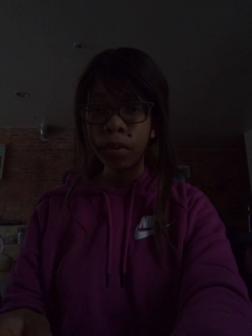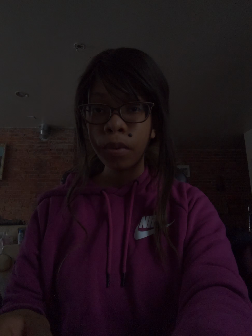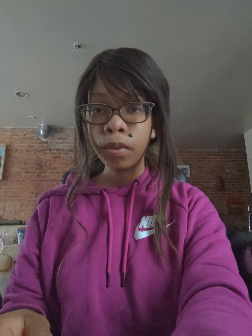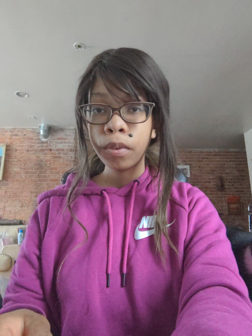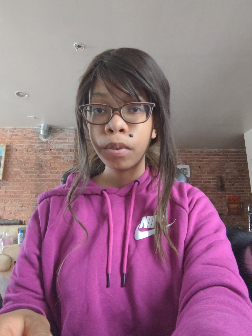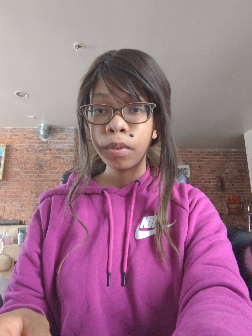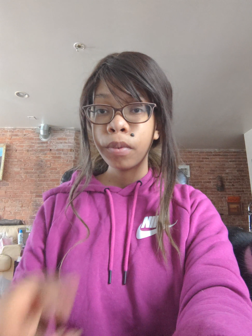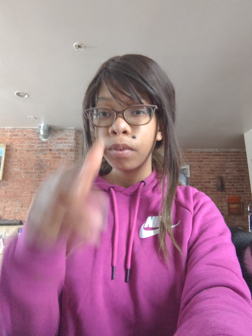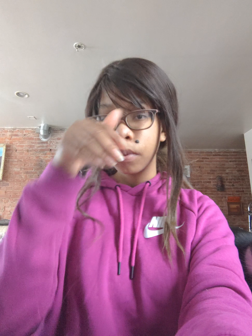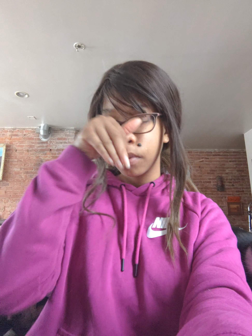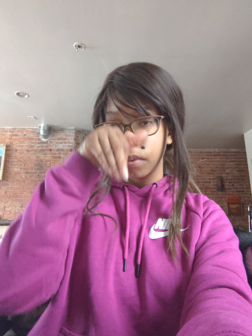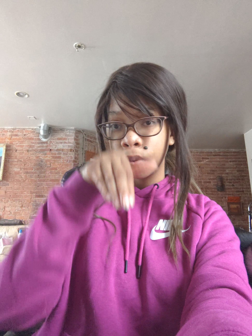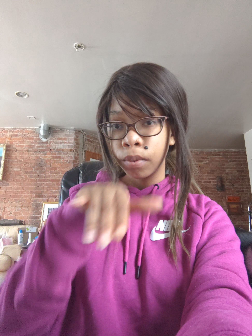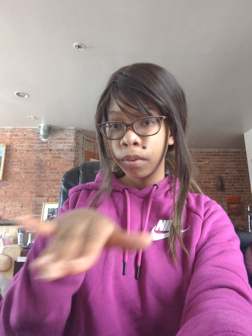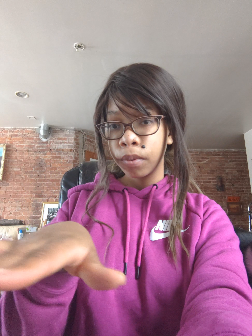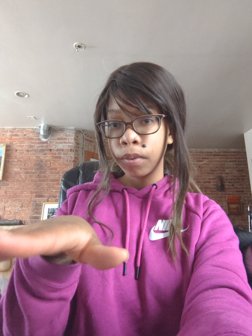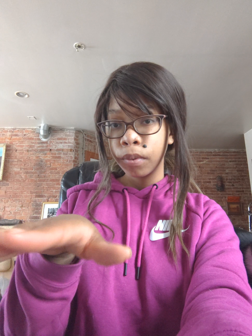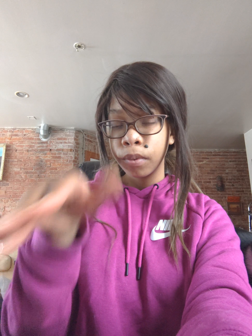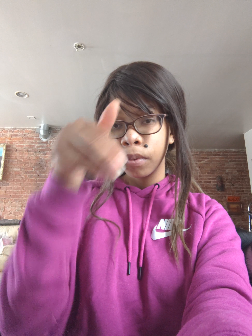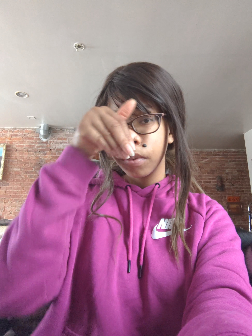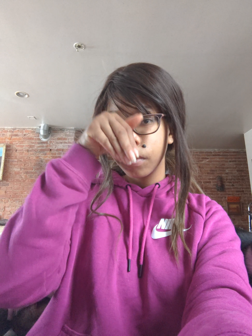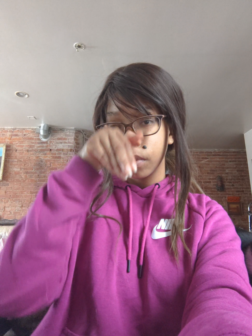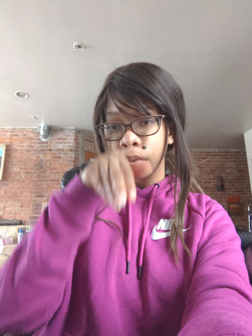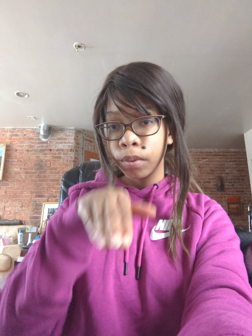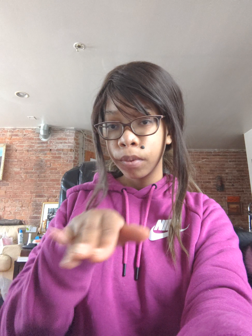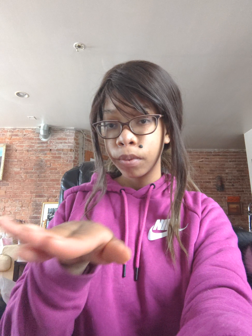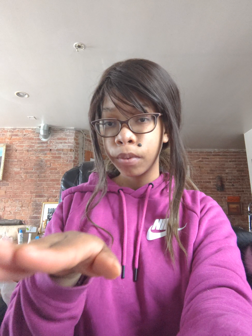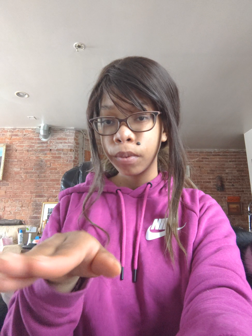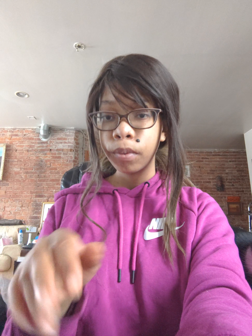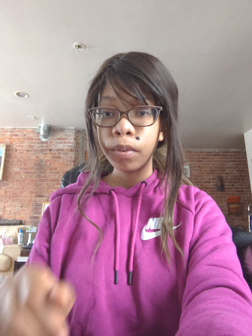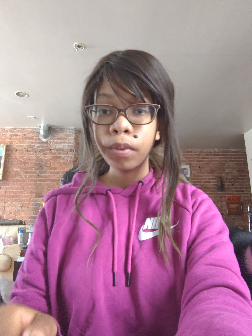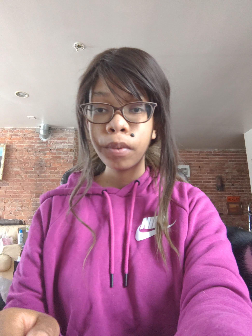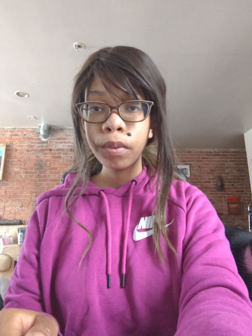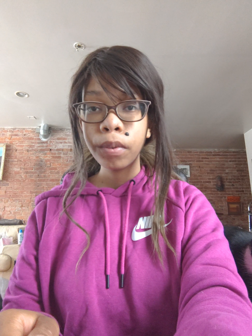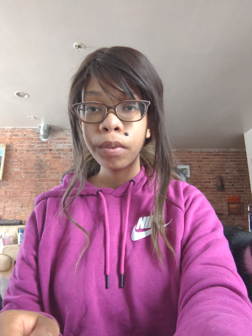elephant